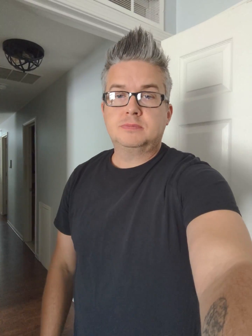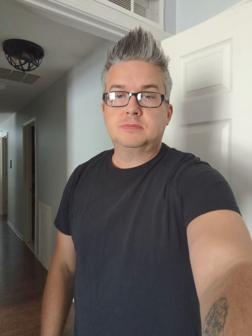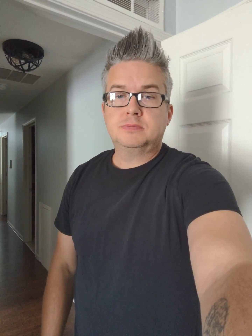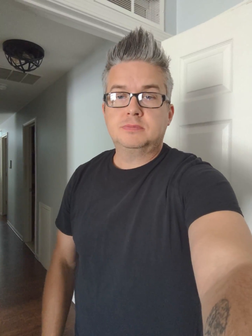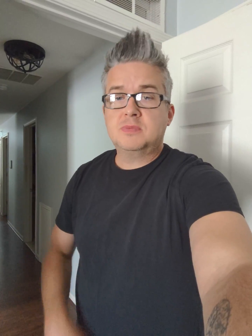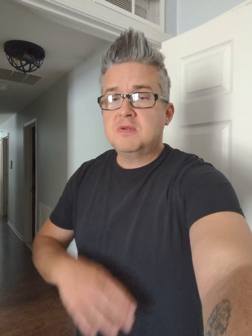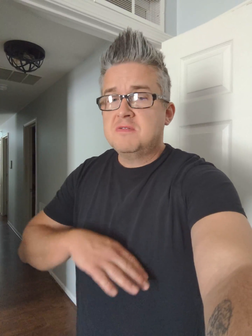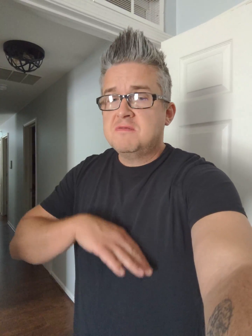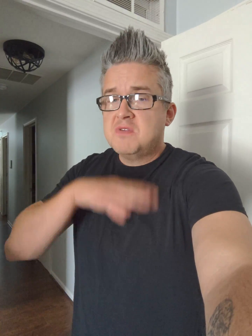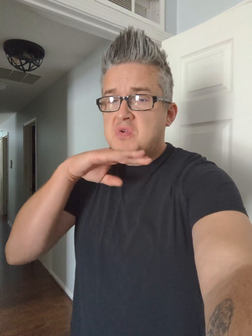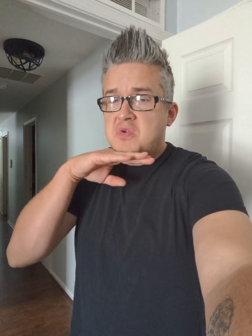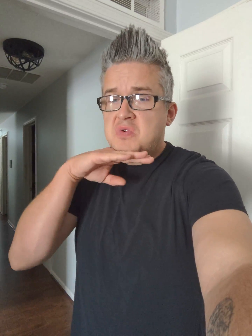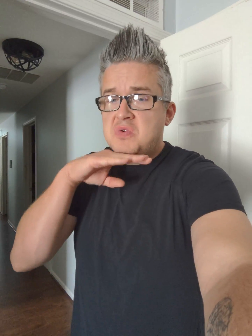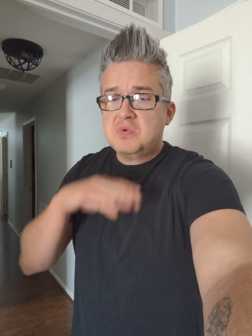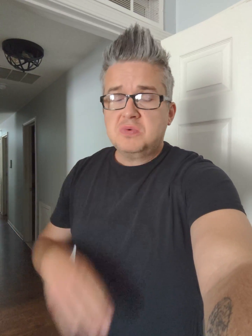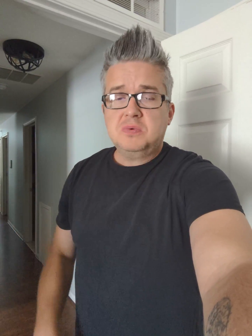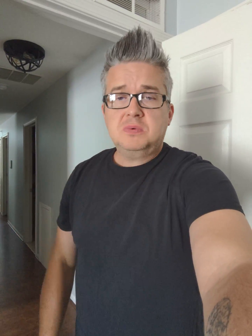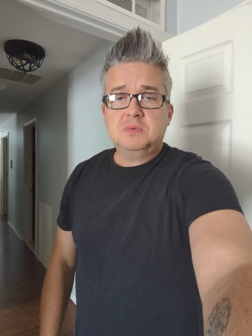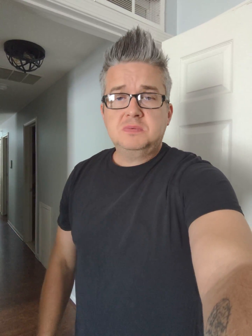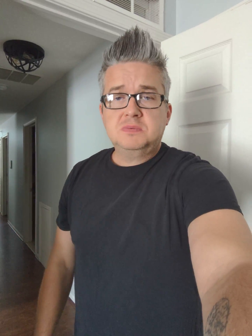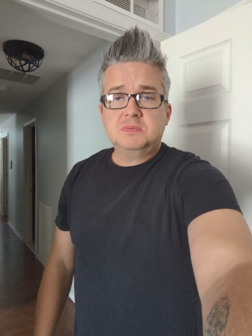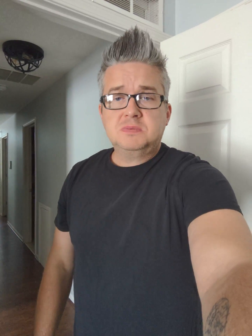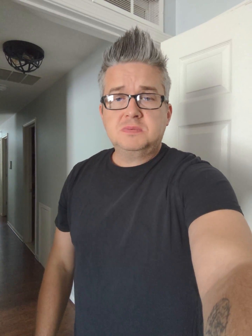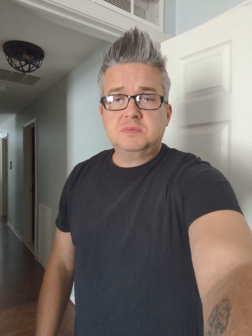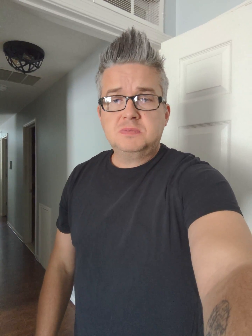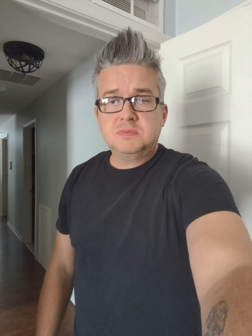full